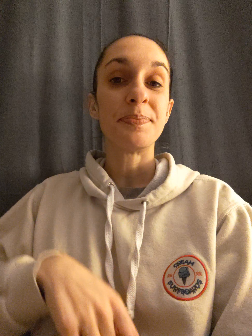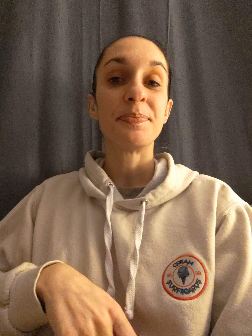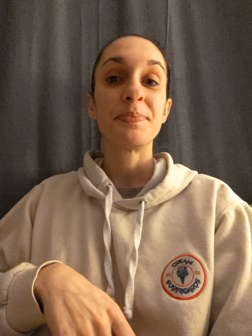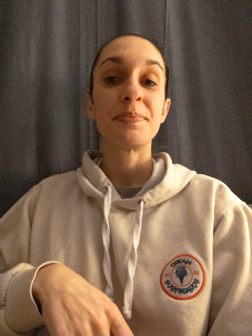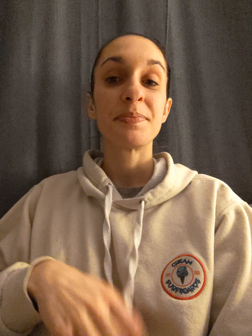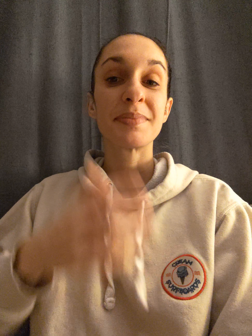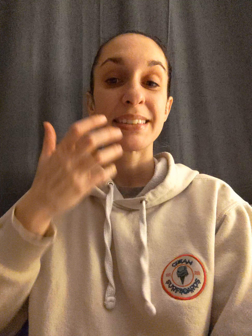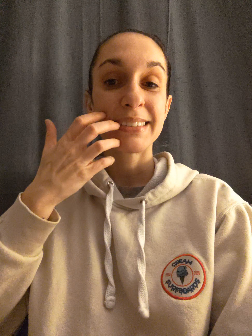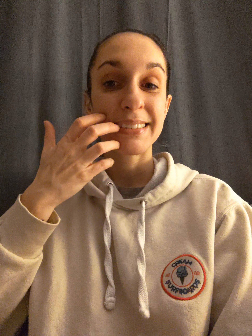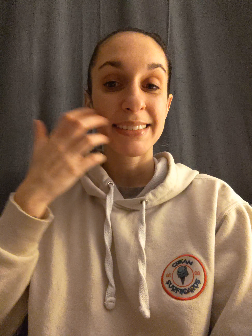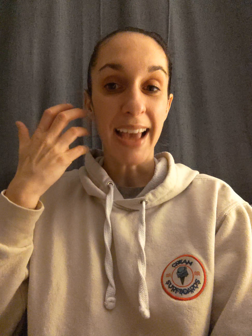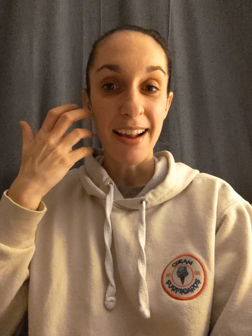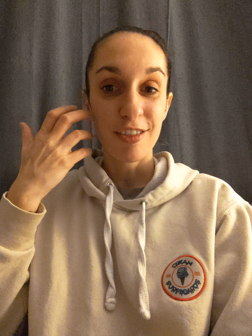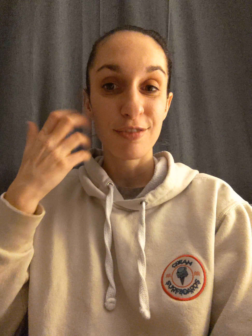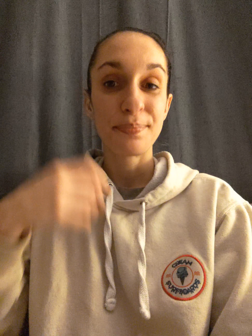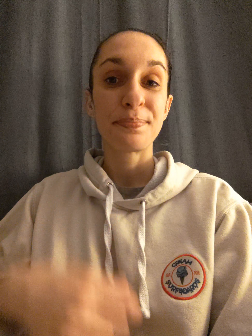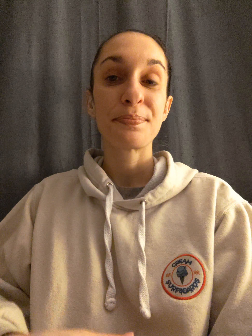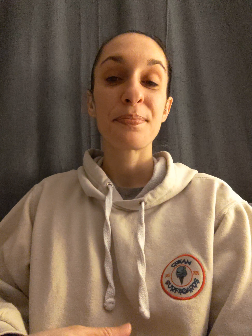tiger